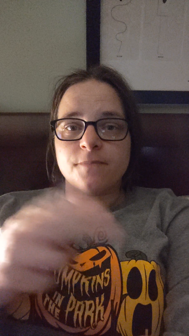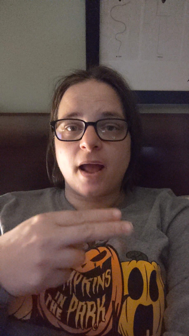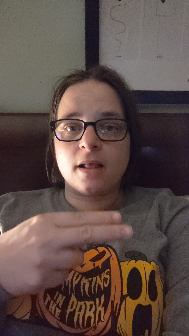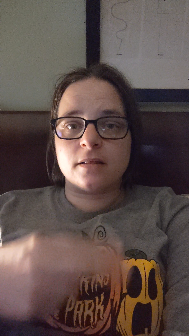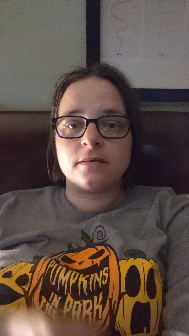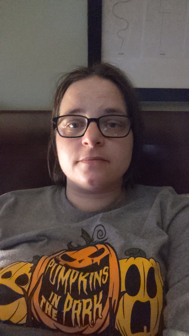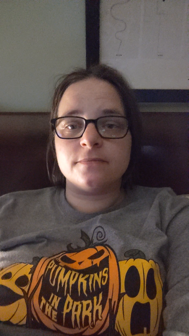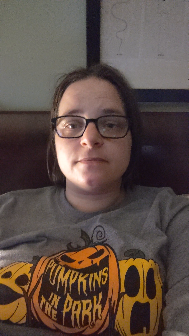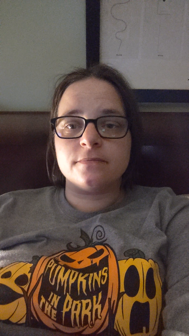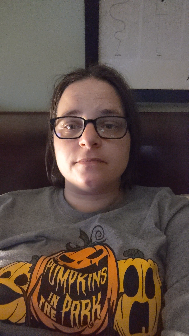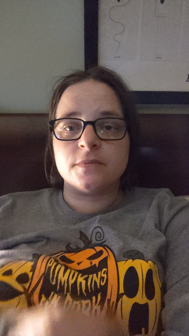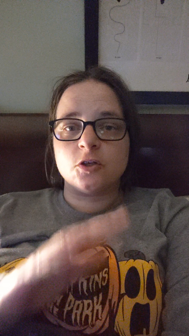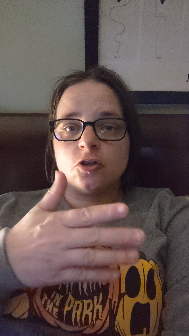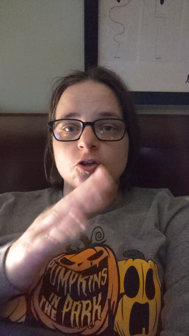cook